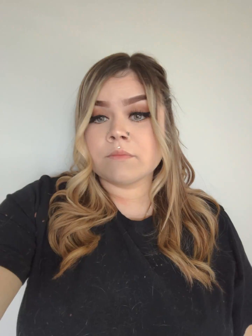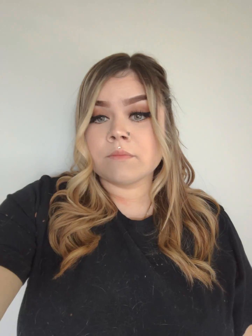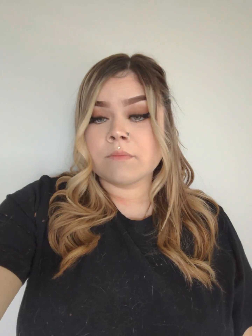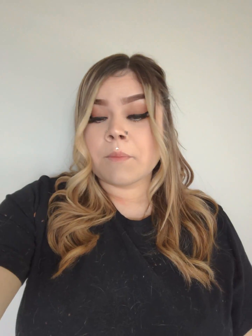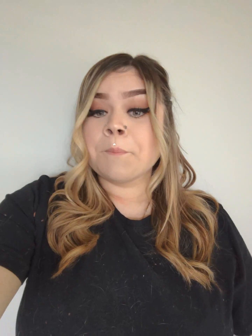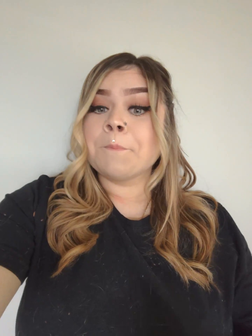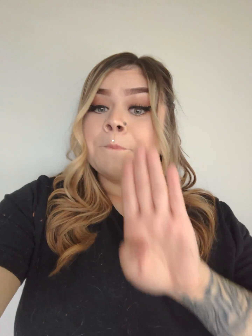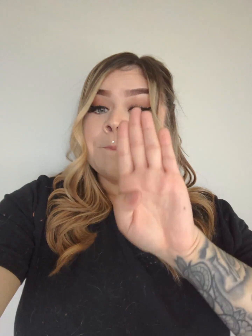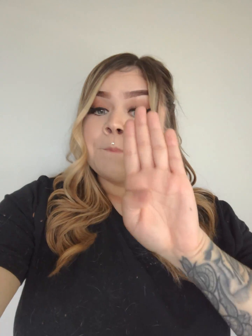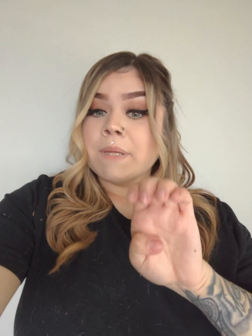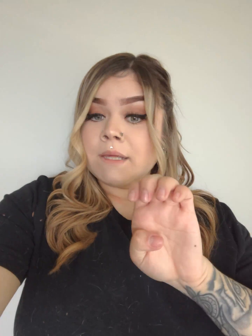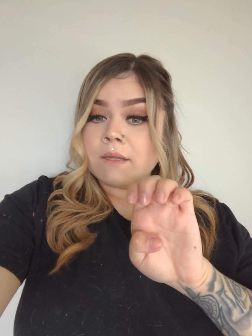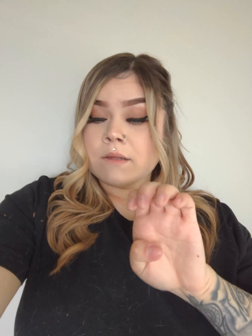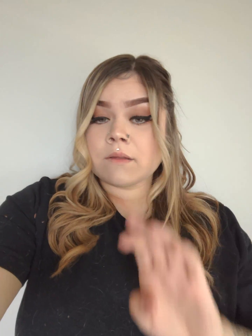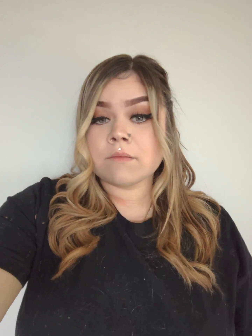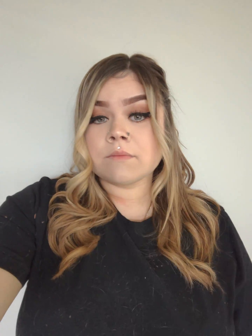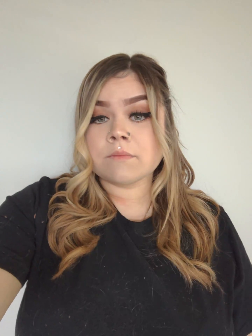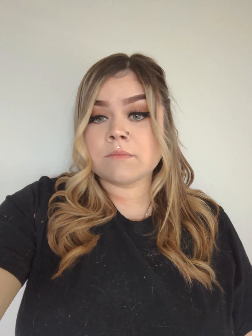be